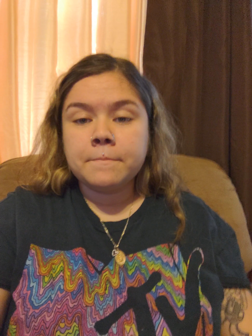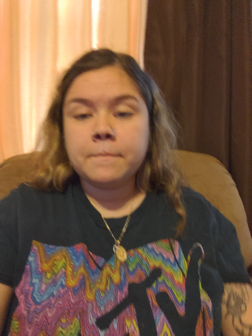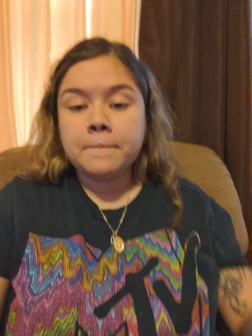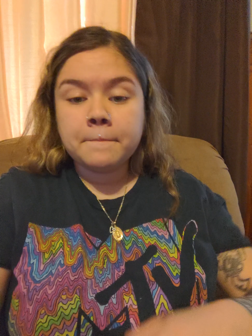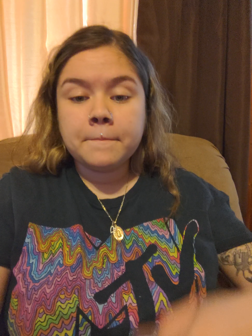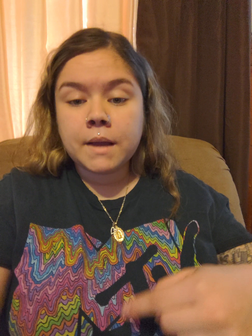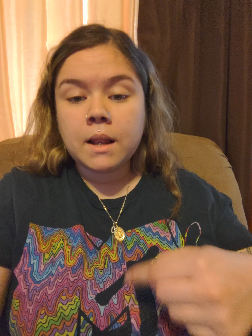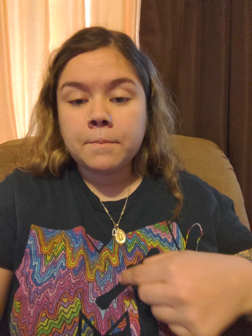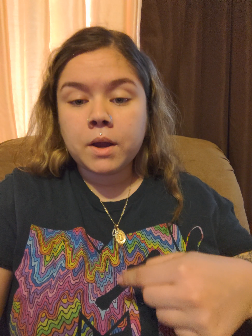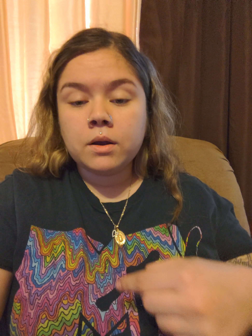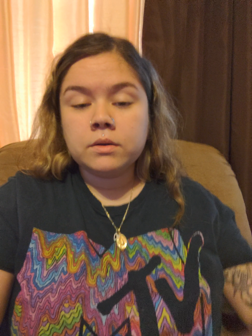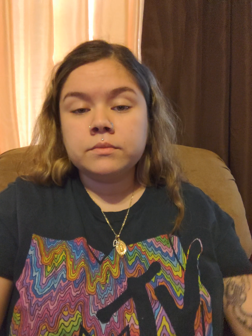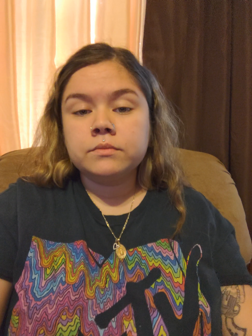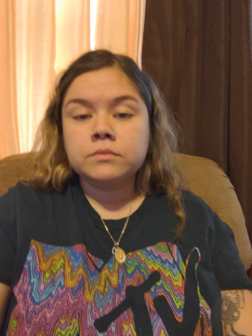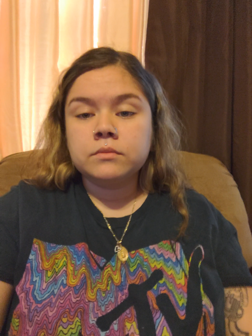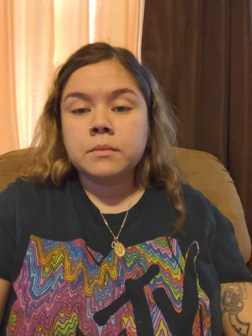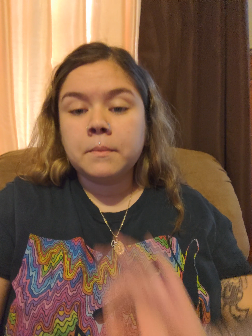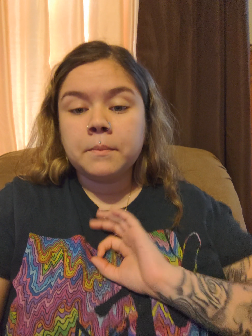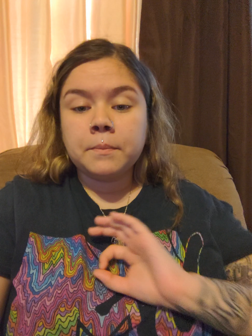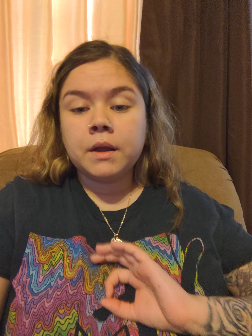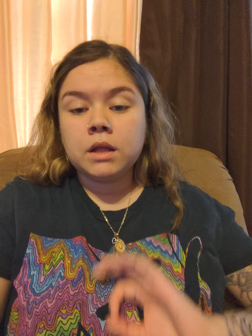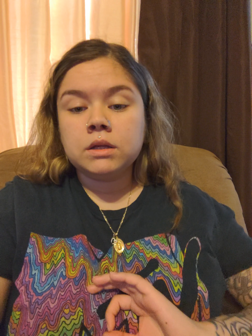belly button